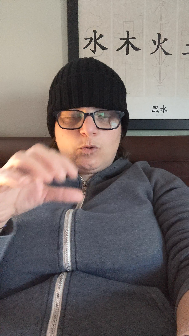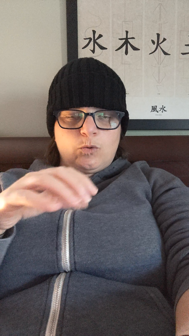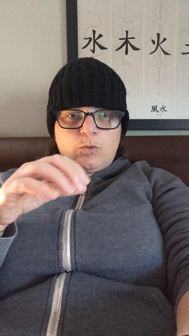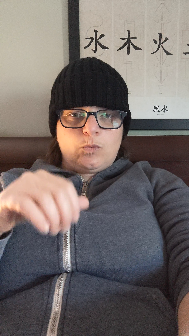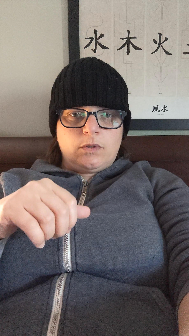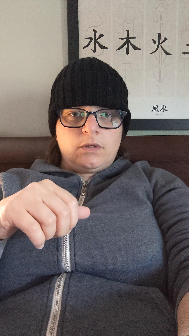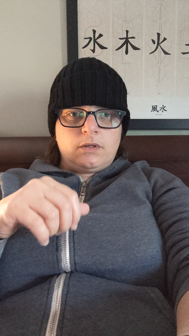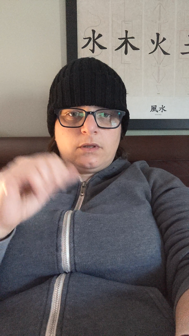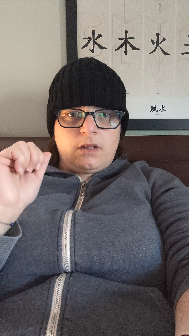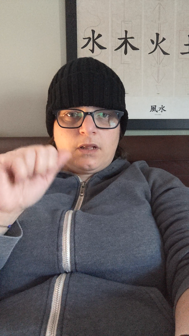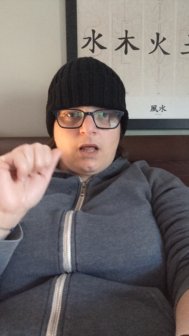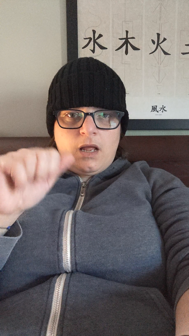knock